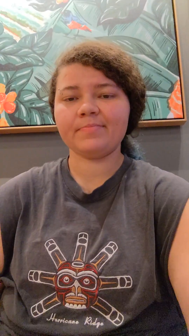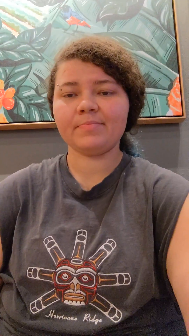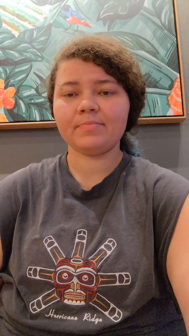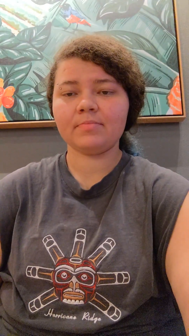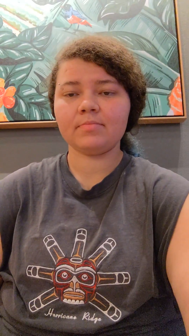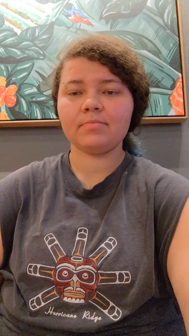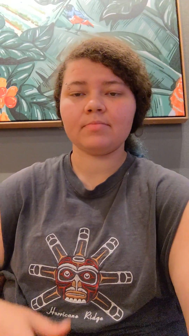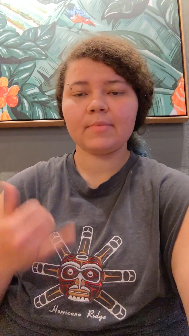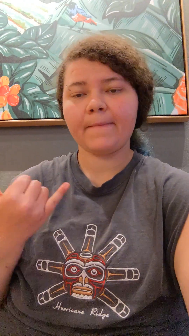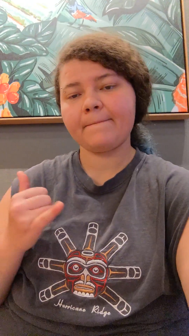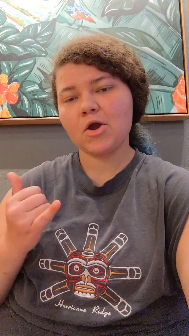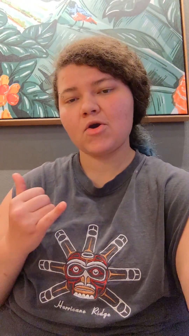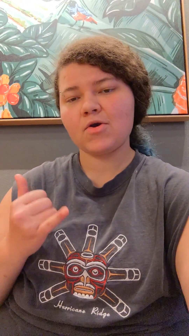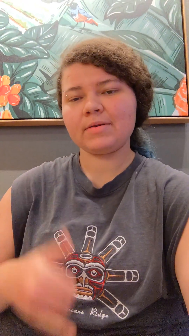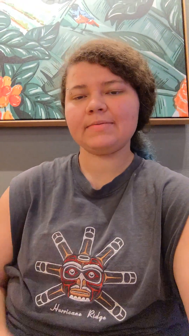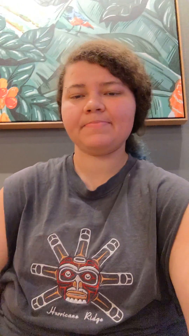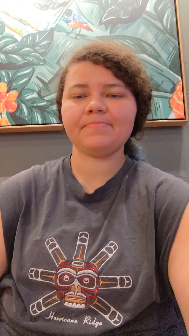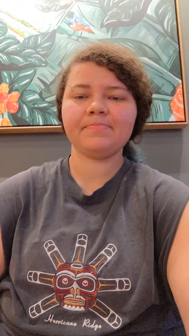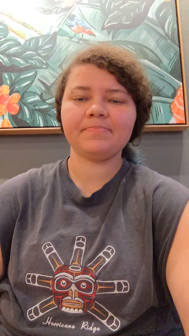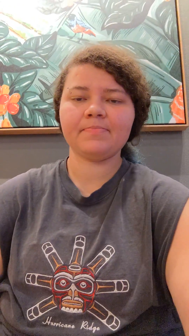party